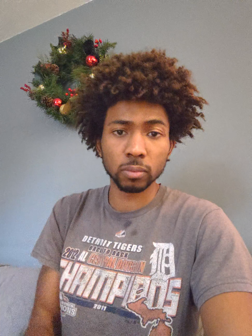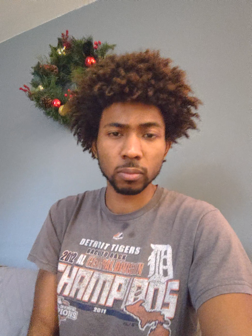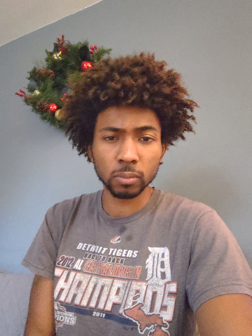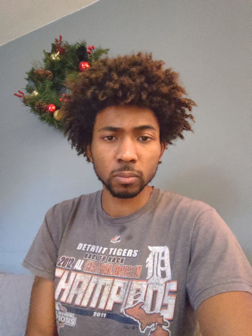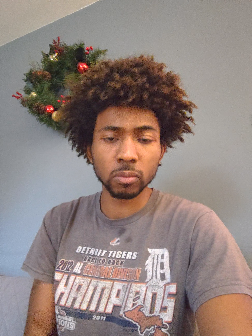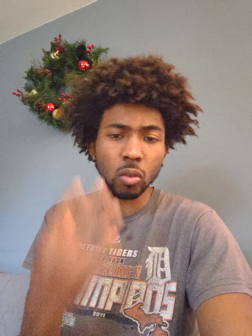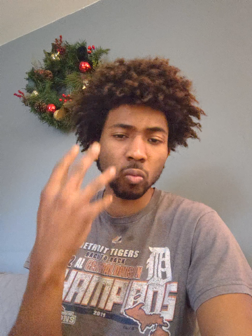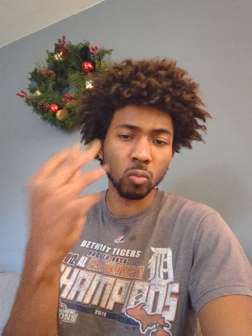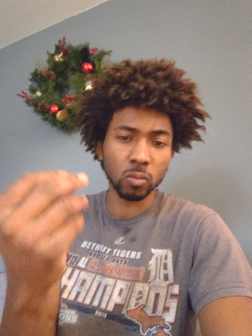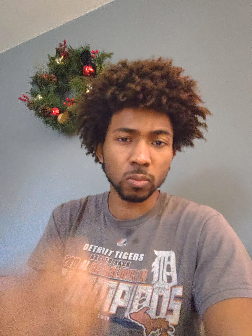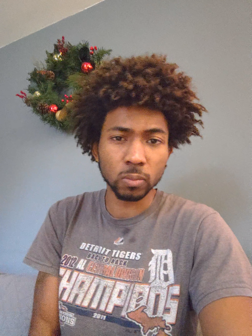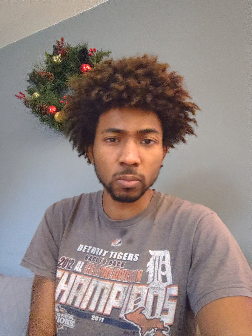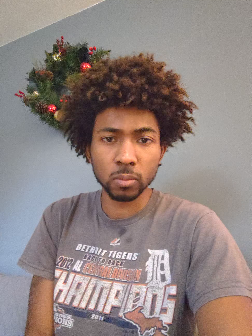go